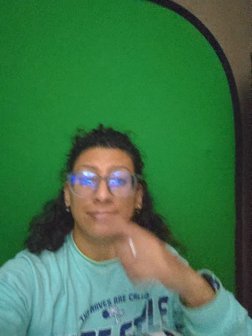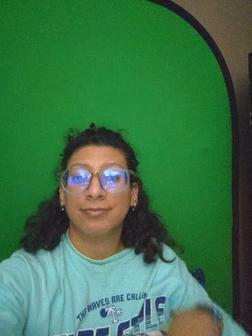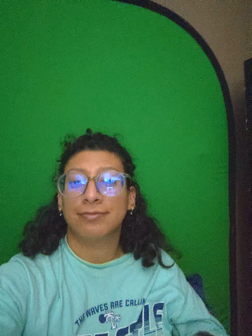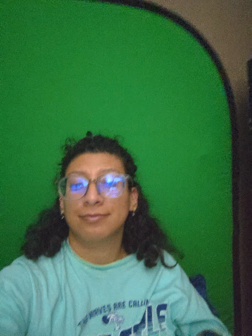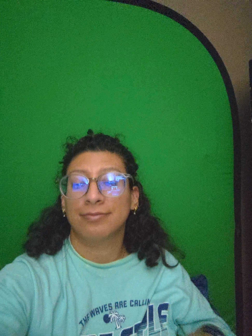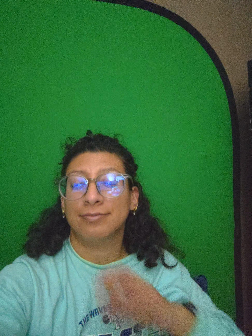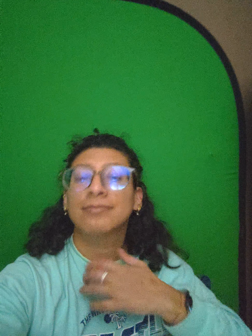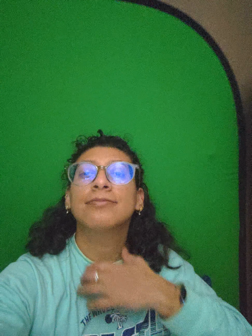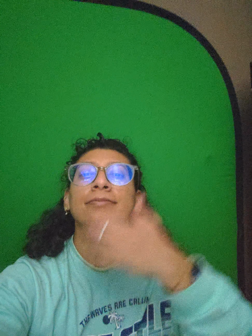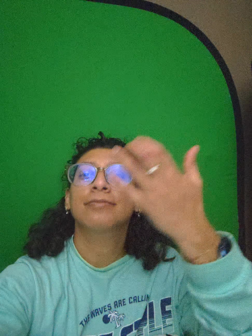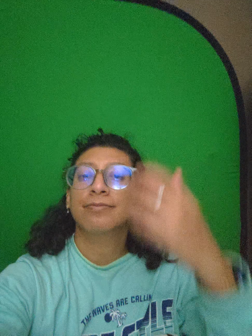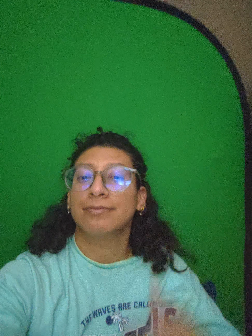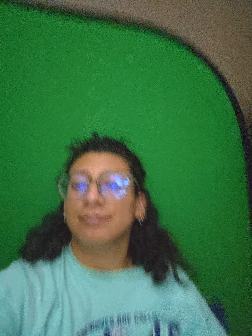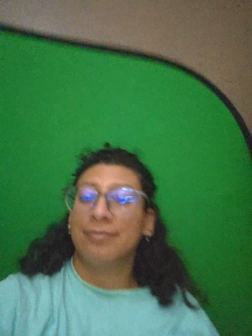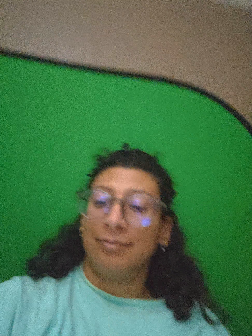giraffe